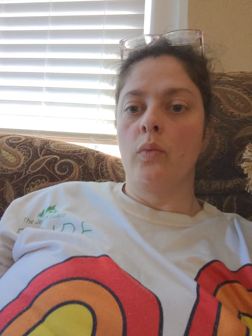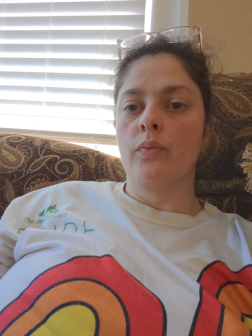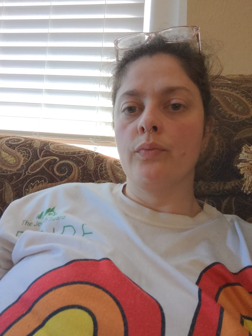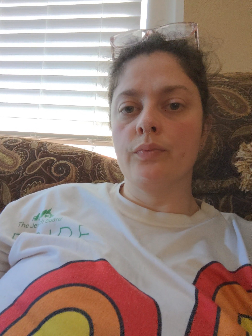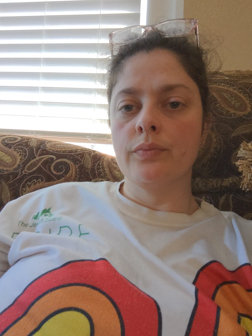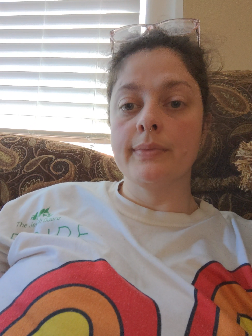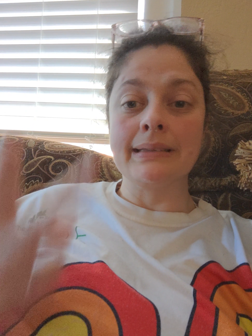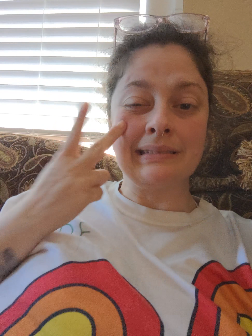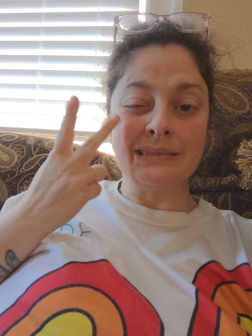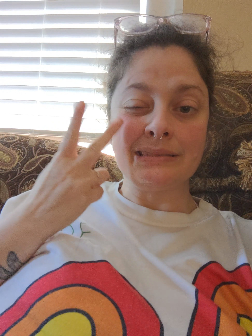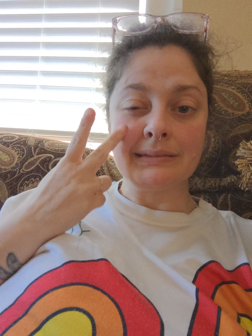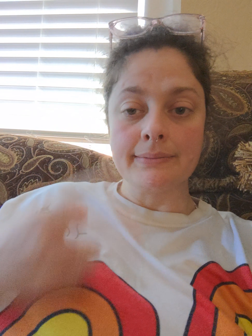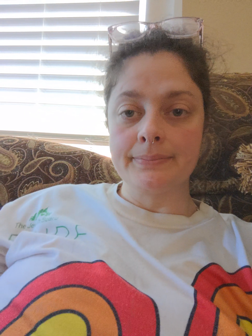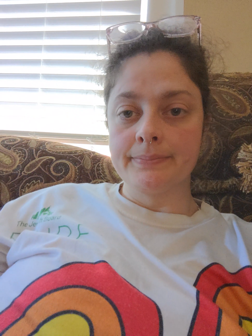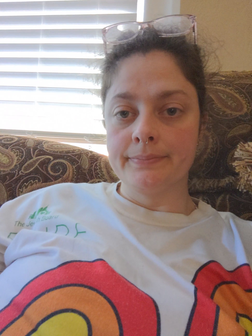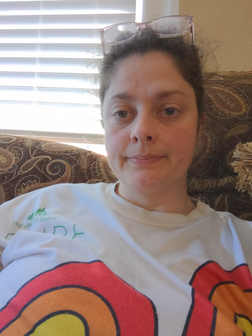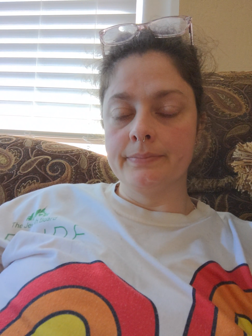see